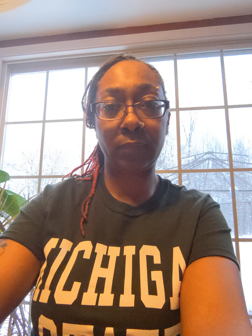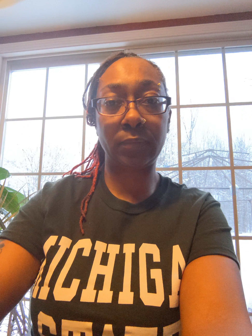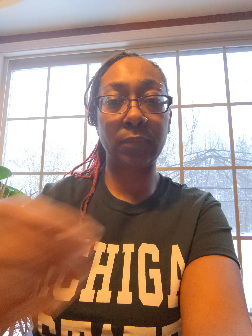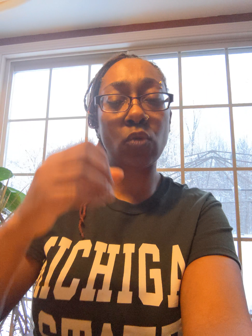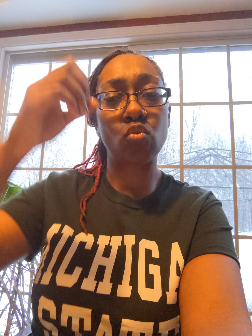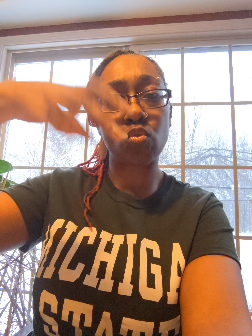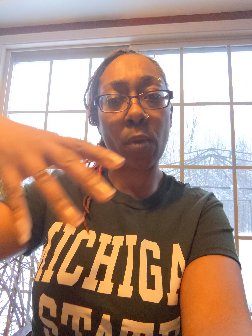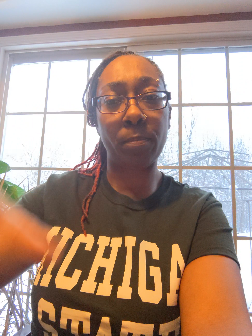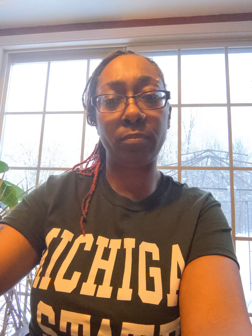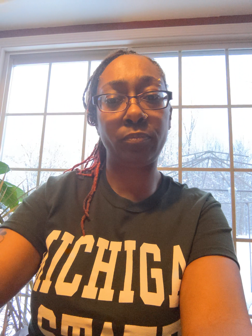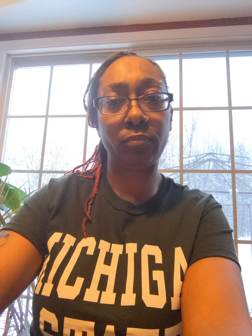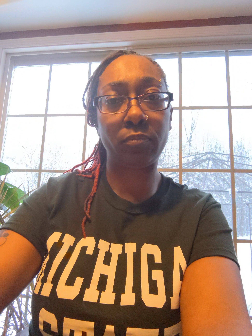drop